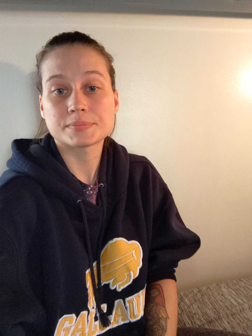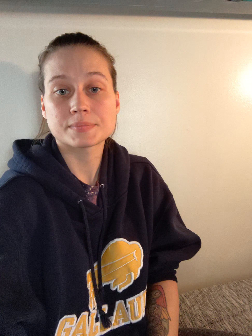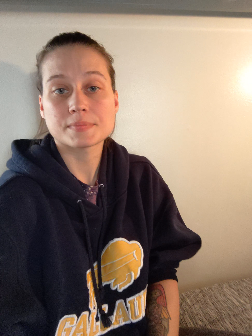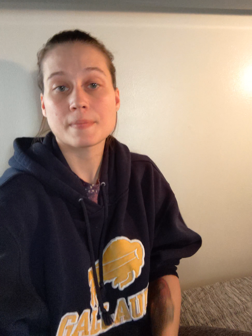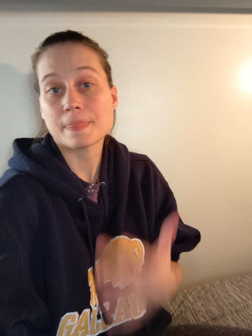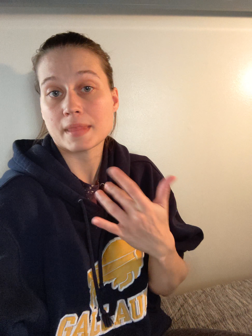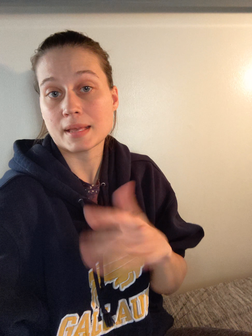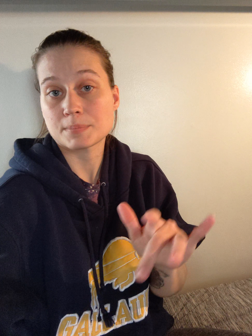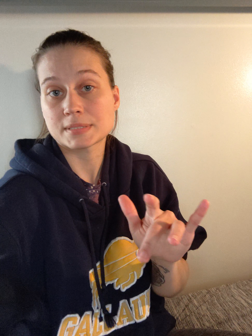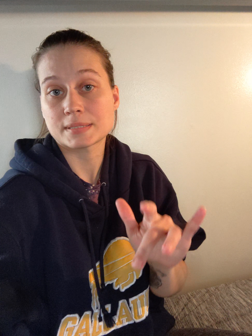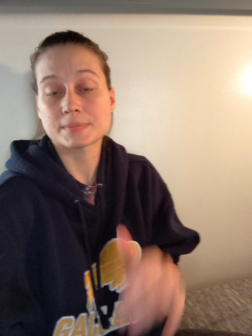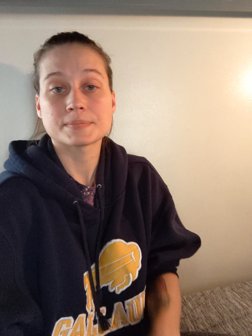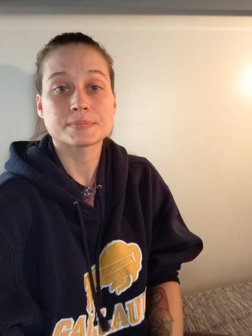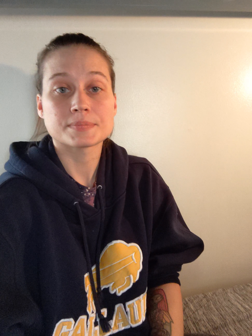empty